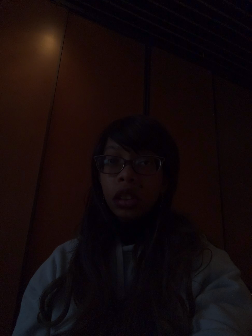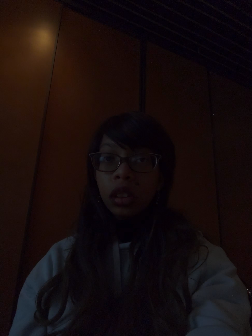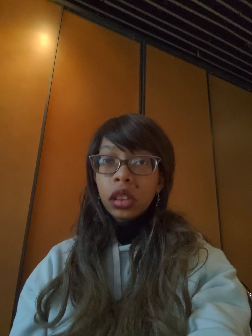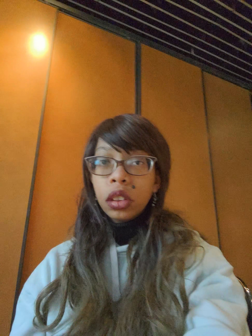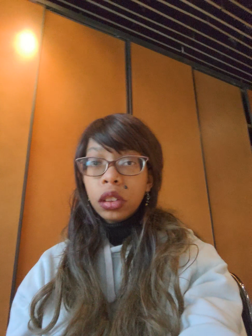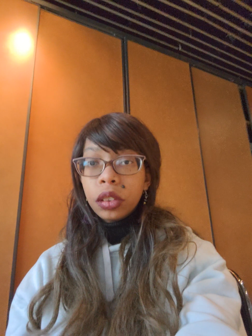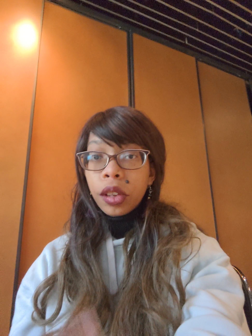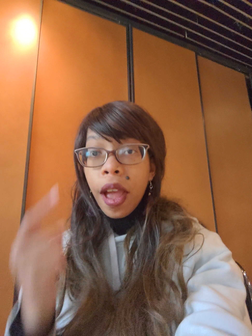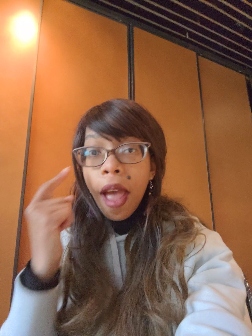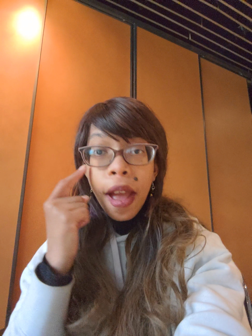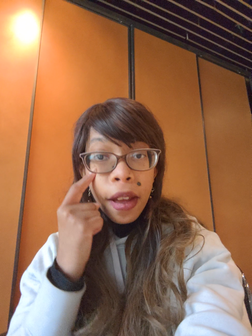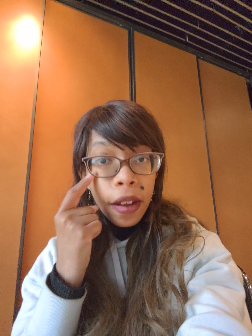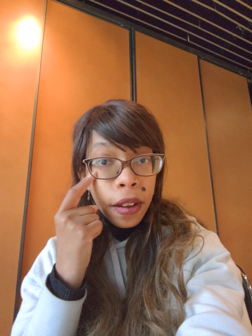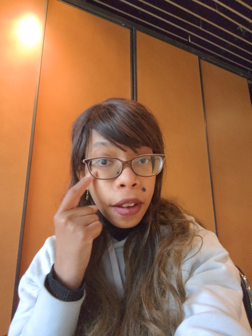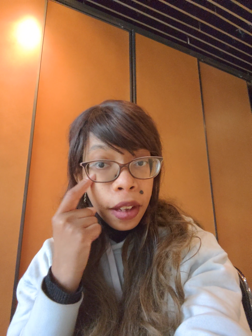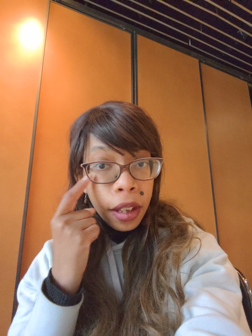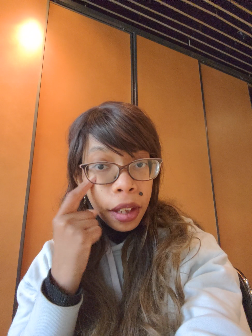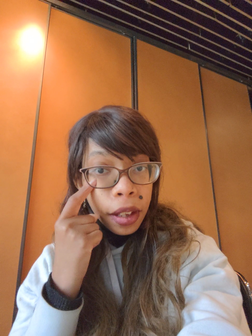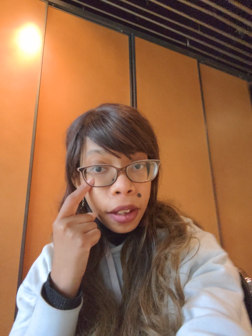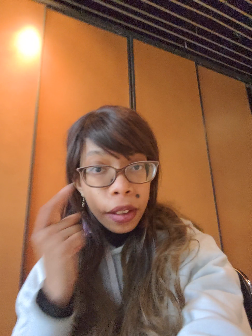eye